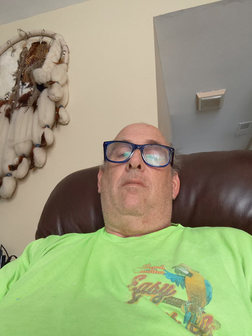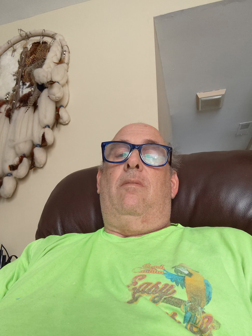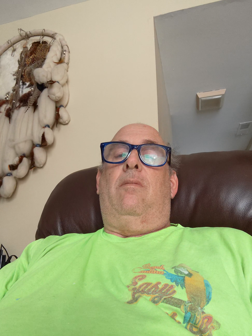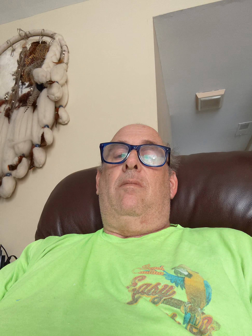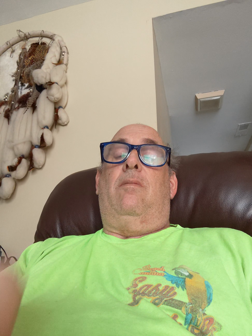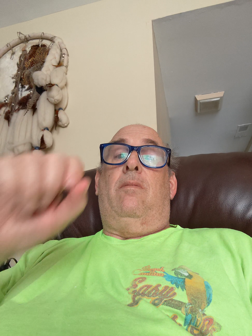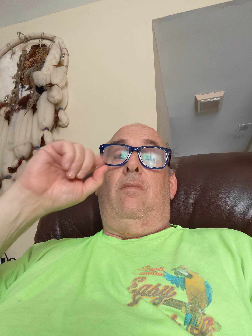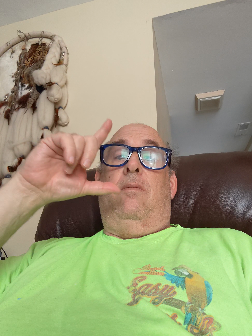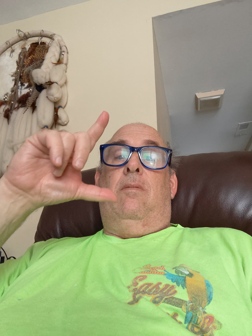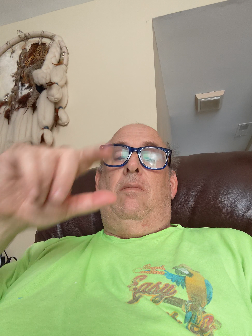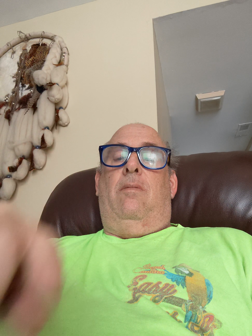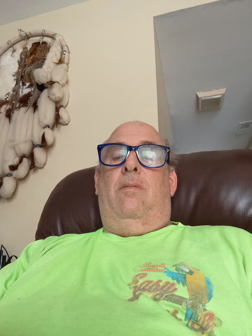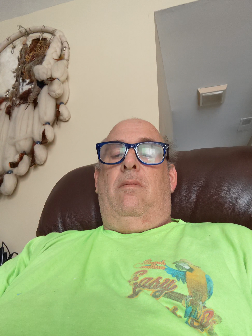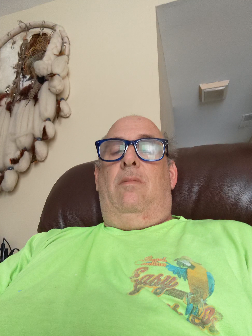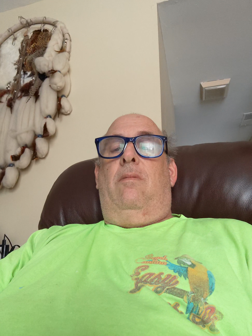wake